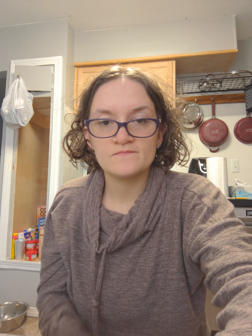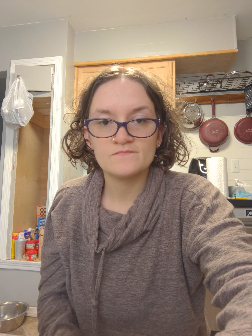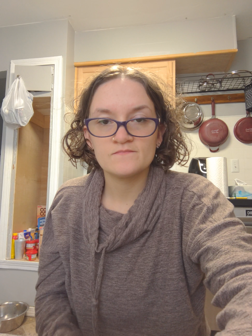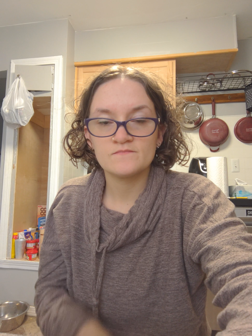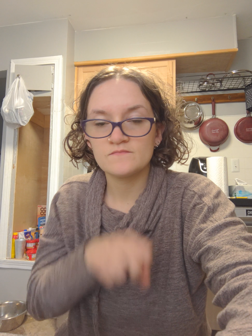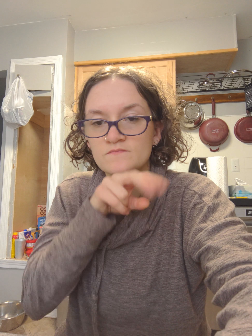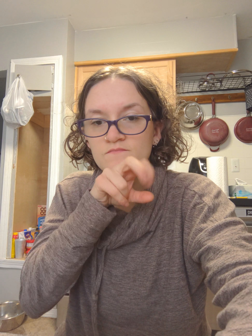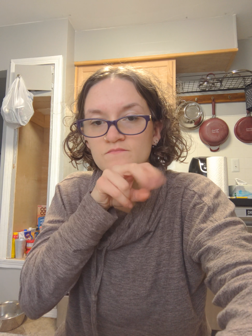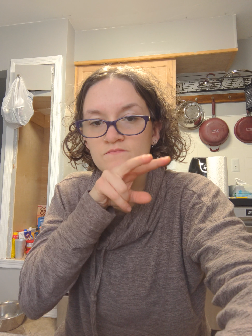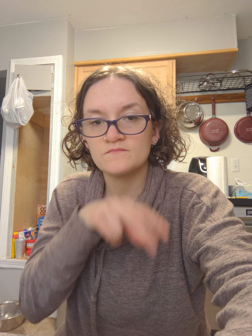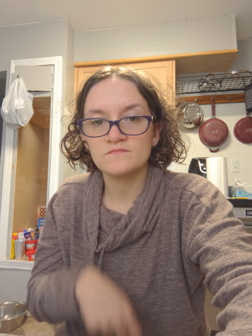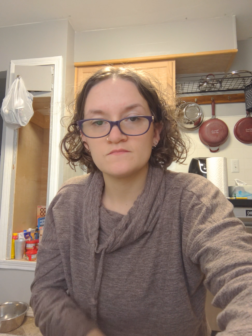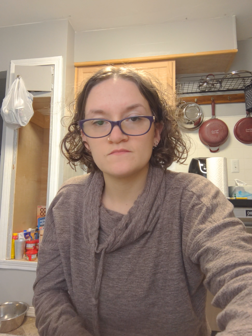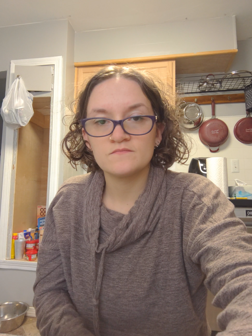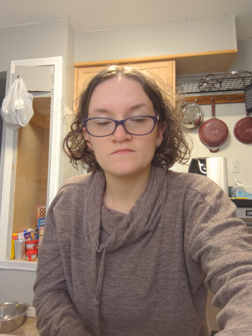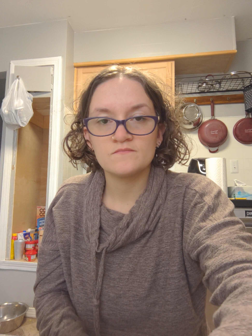frog